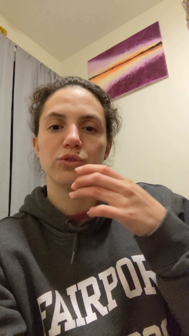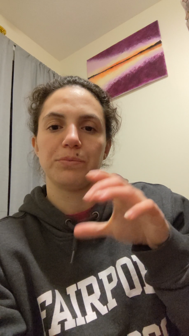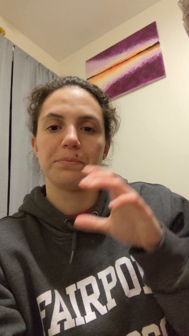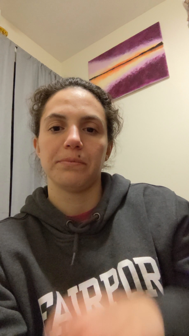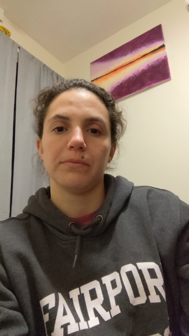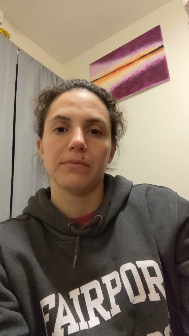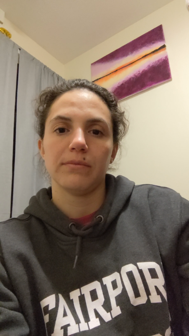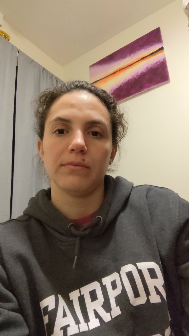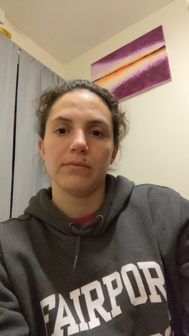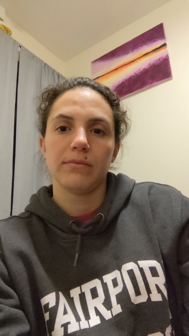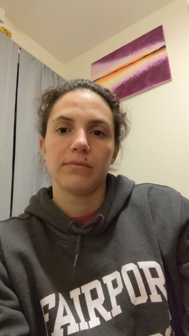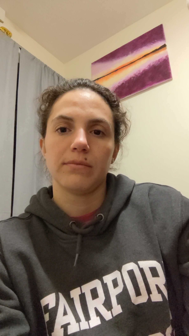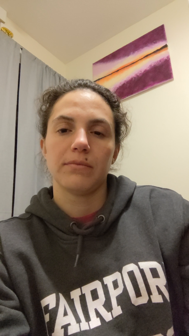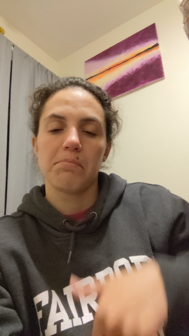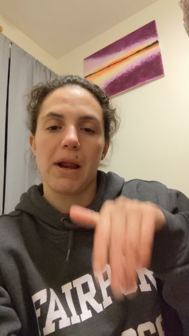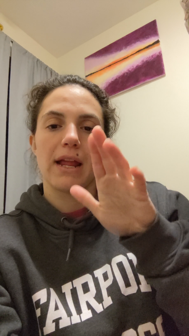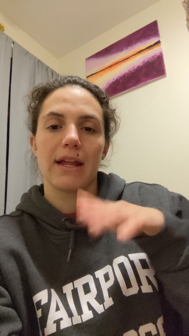paint